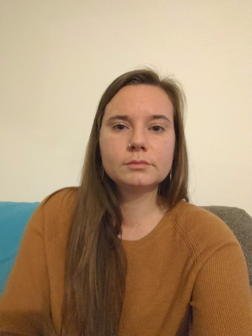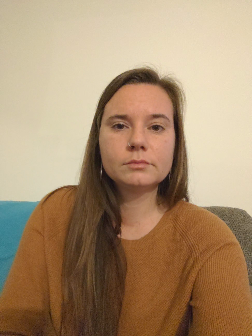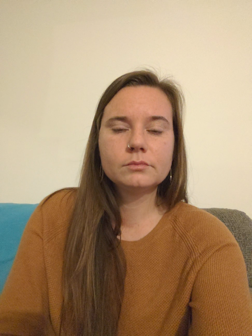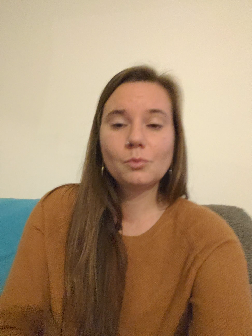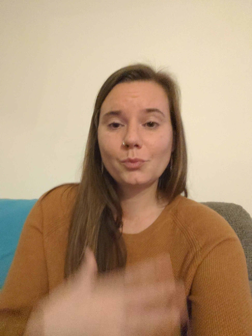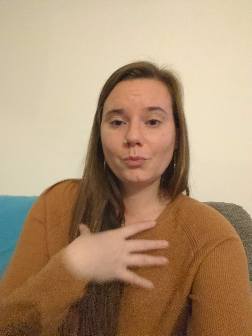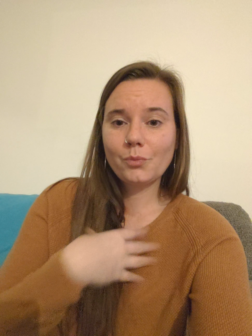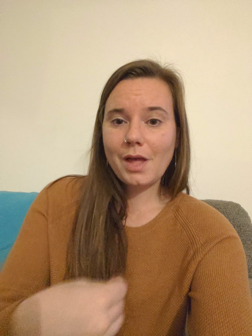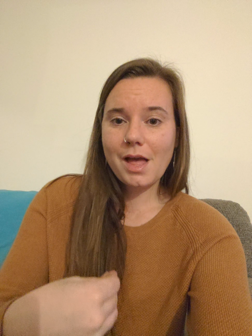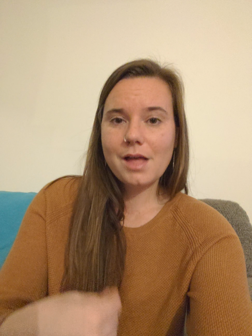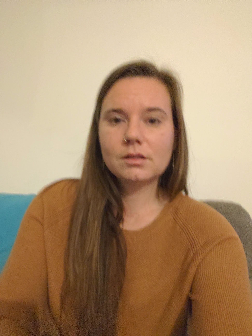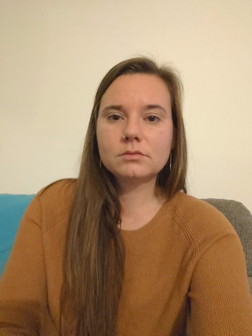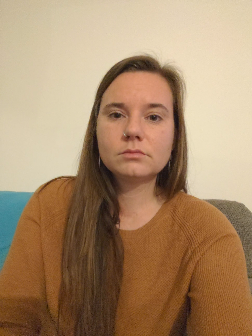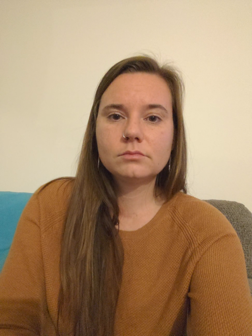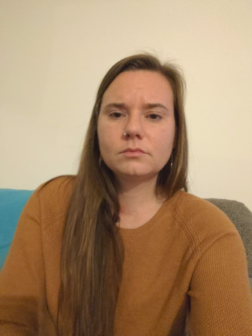white